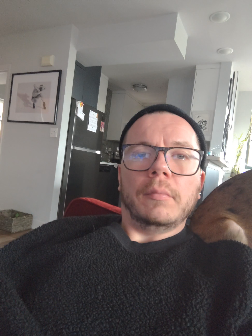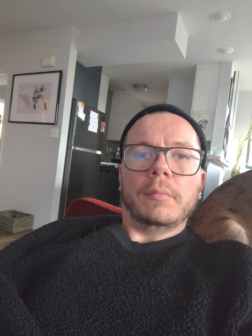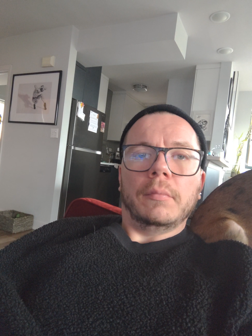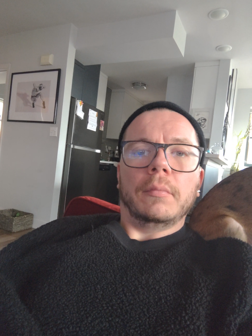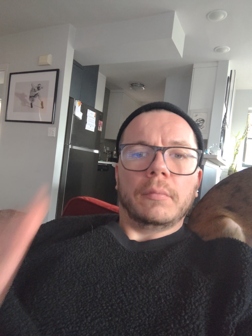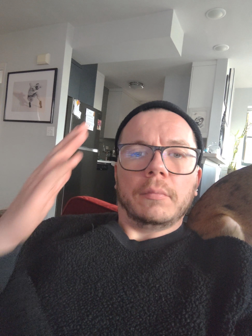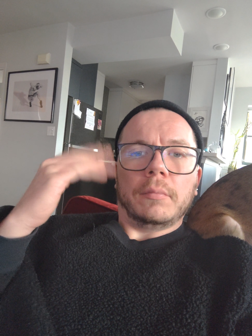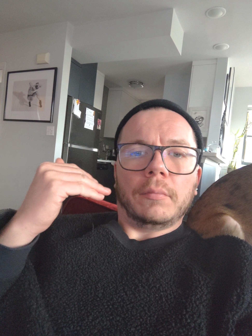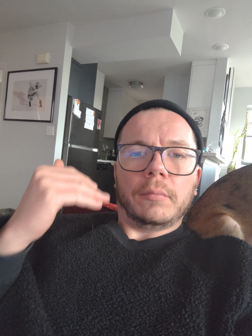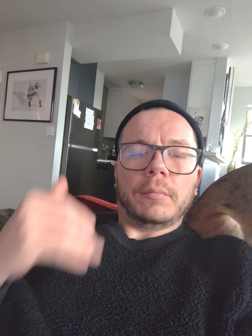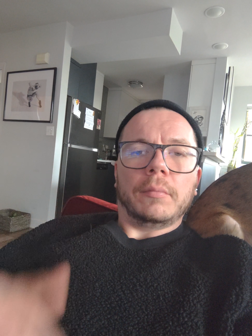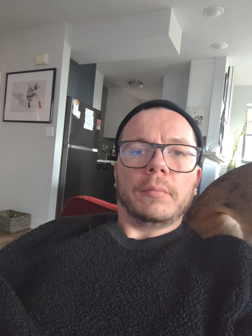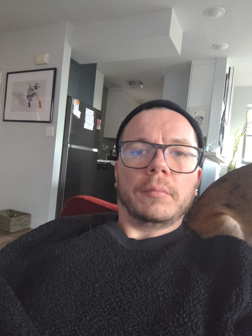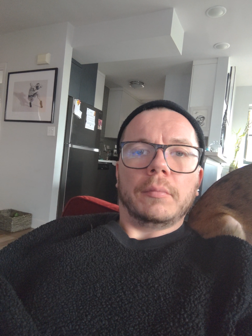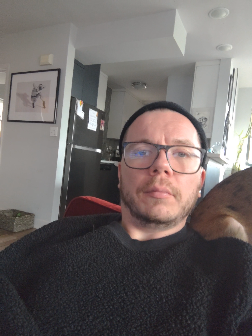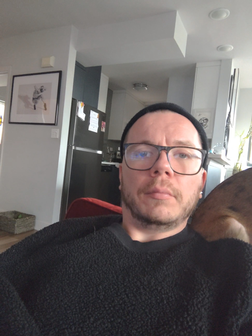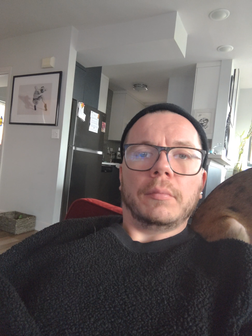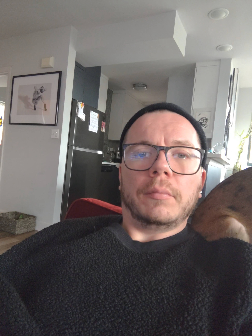why